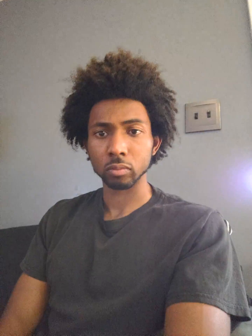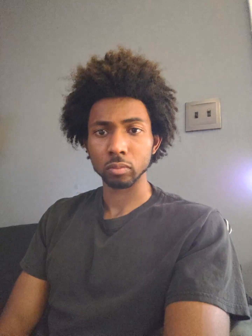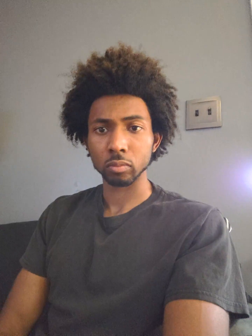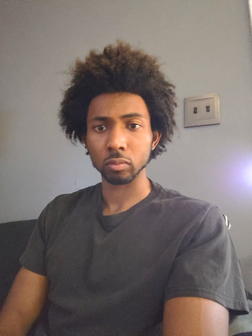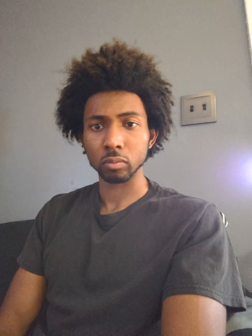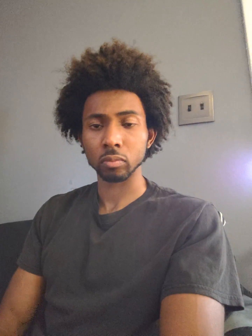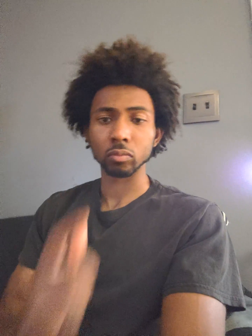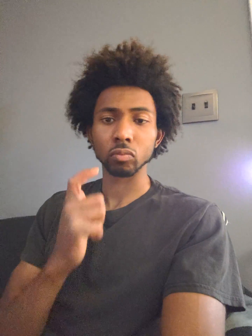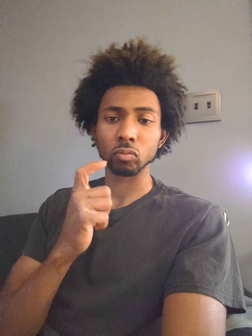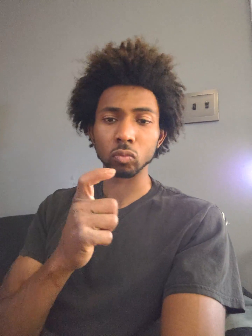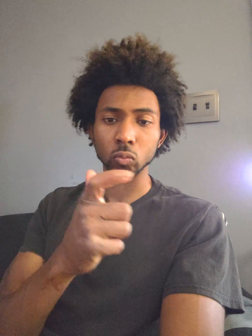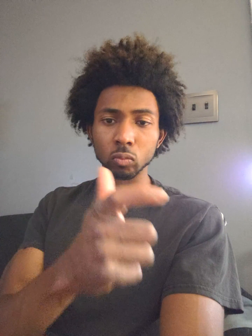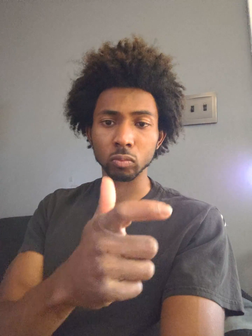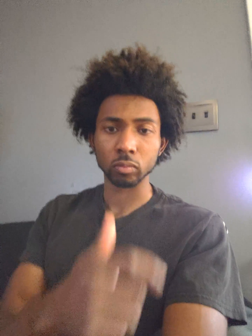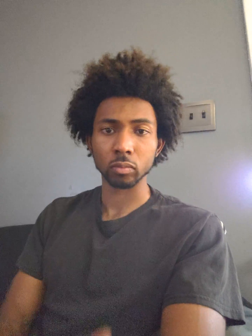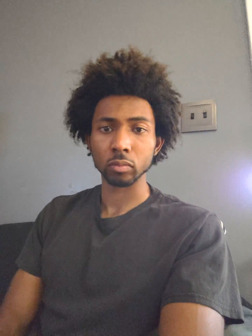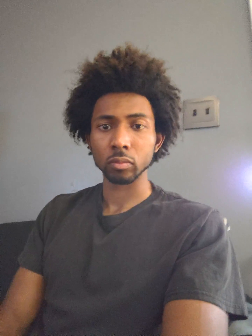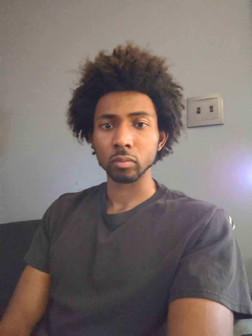run